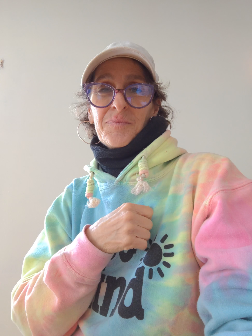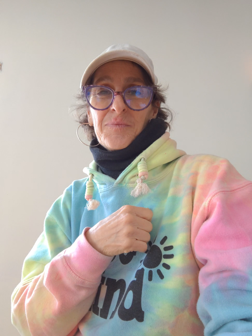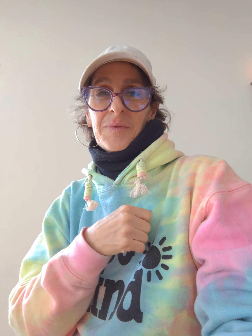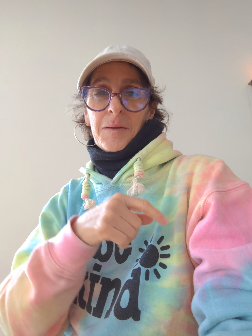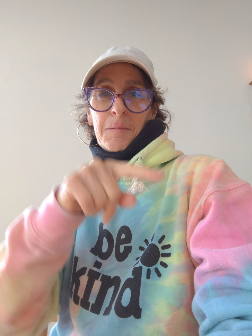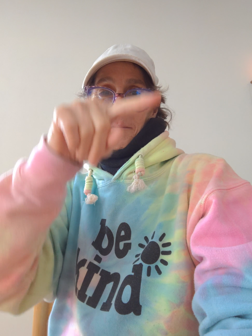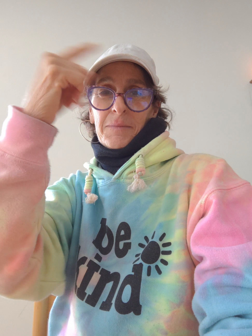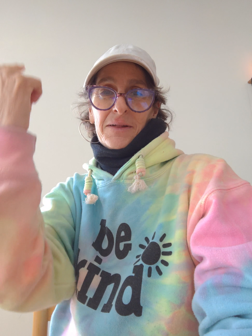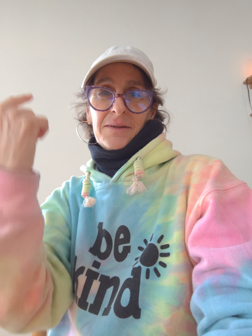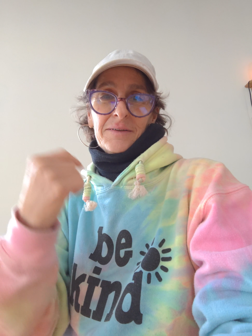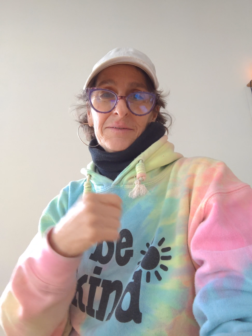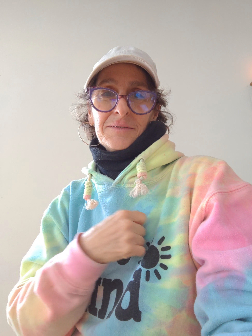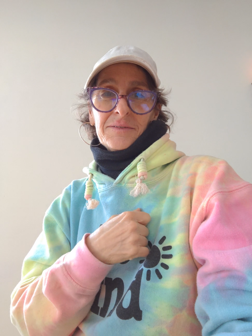black